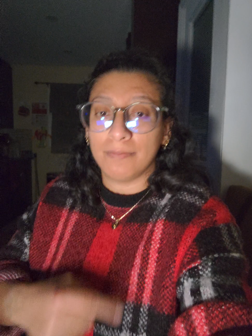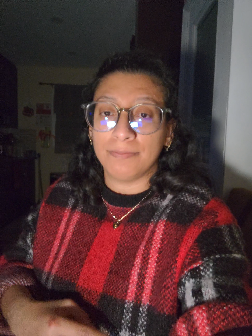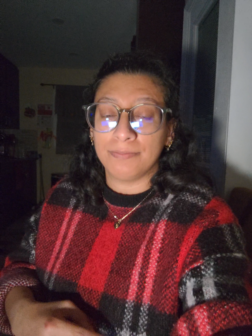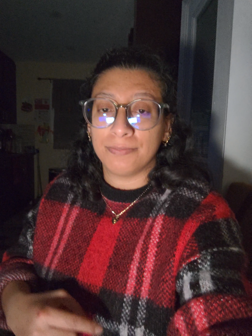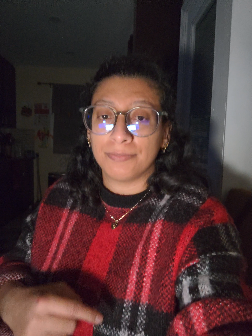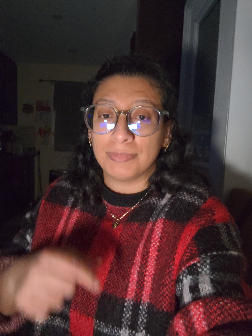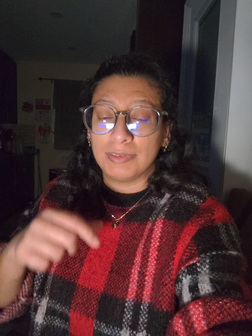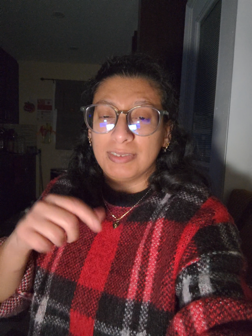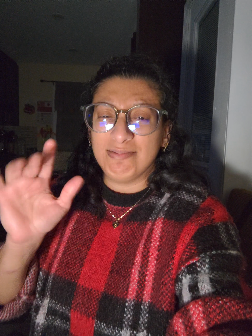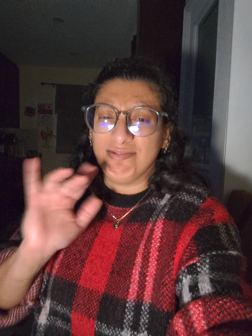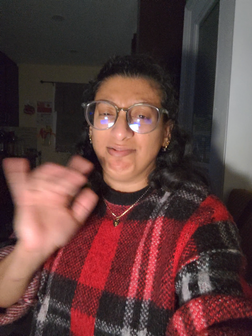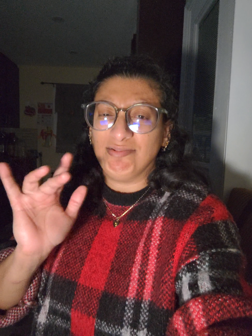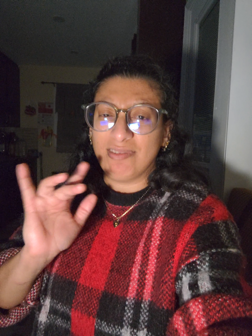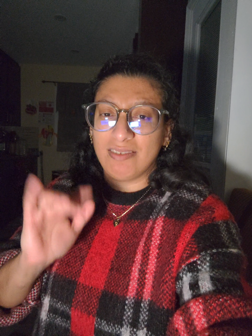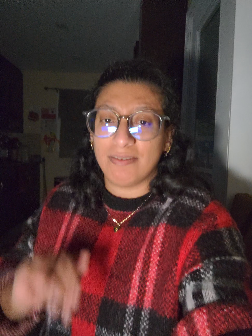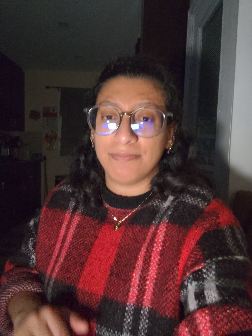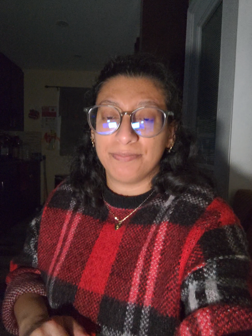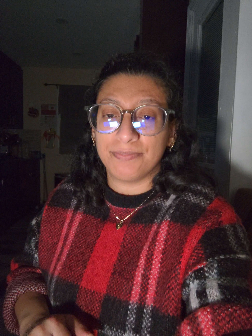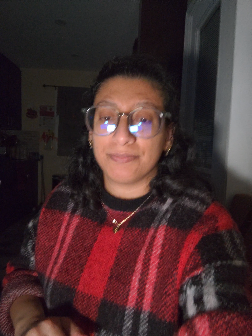yucky